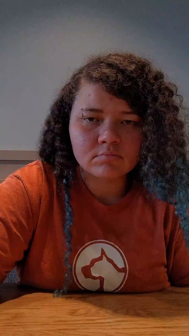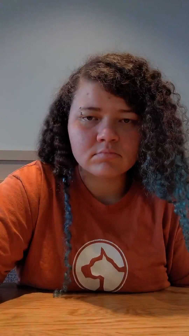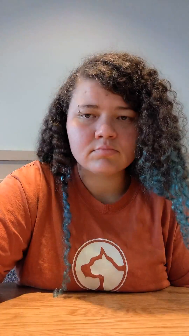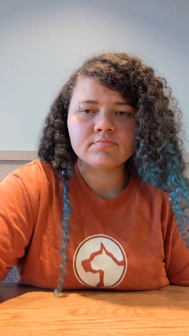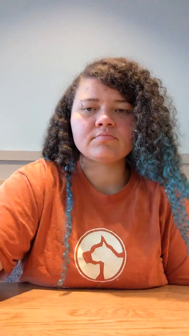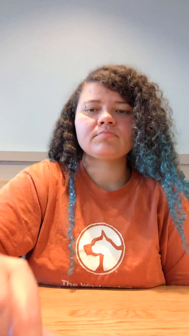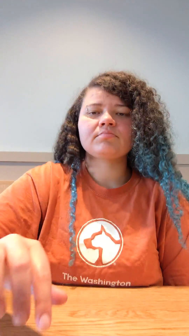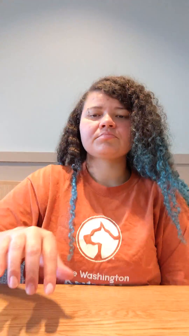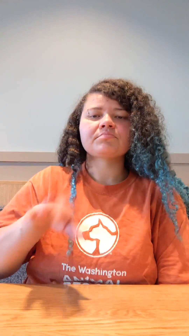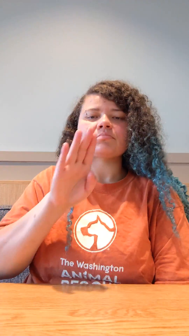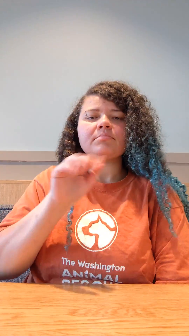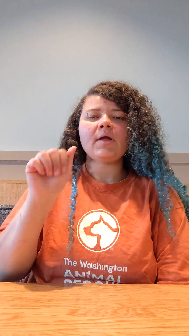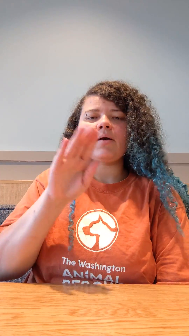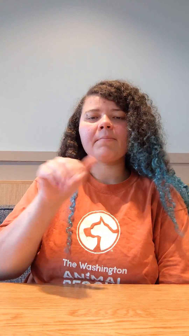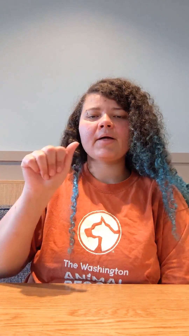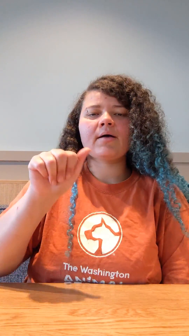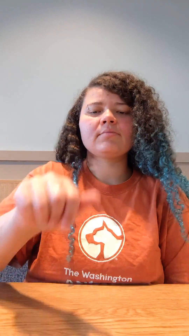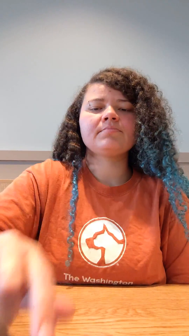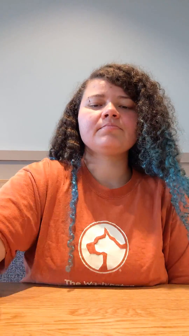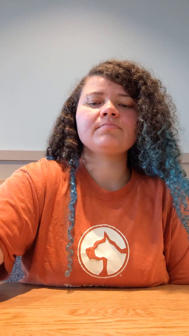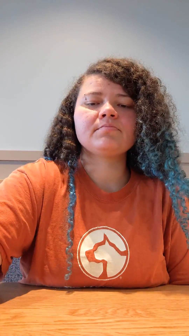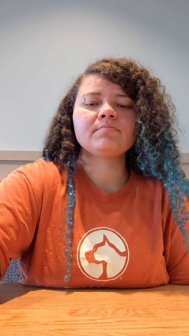baa baa